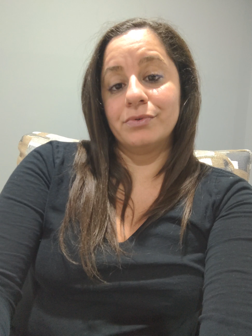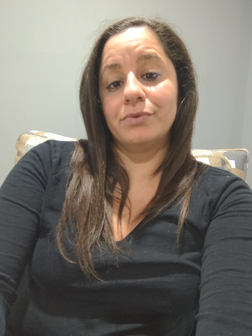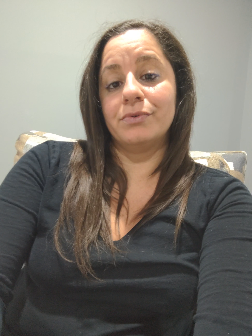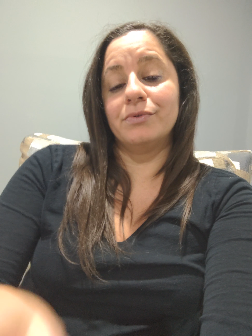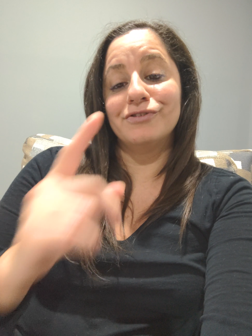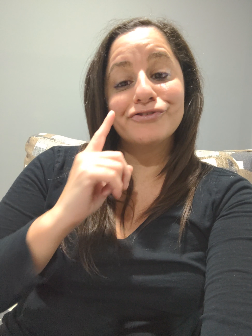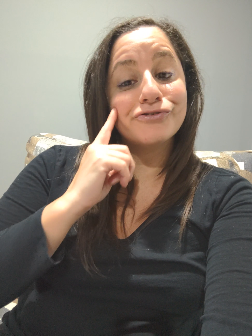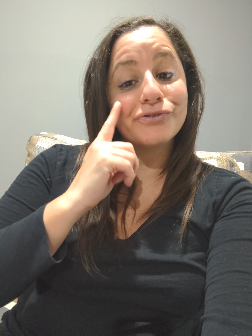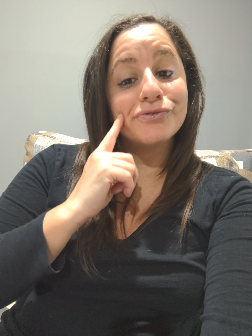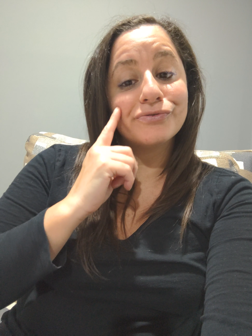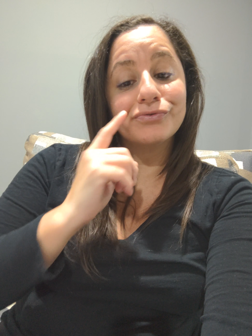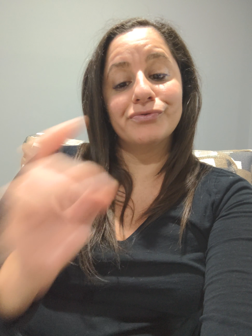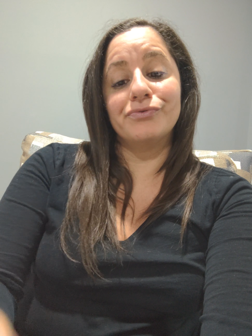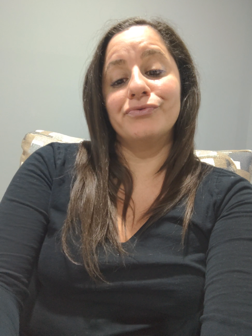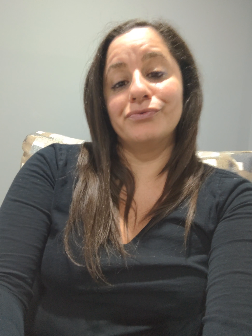cheek